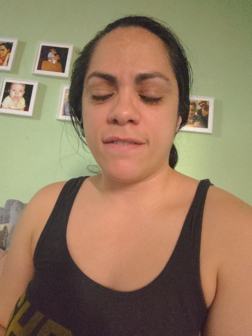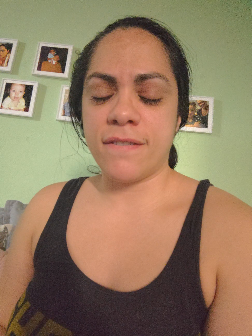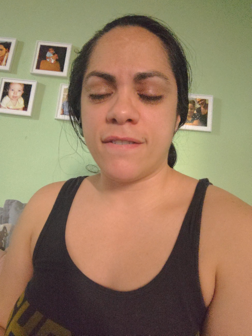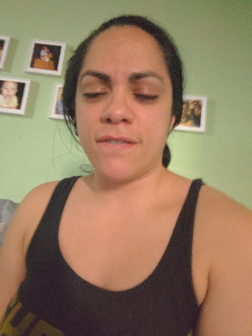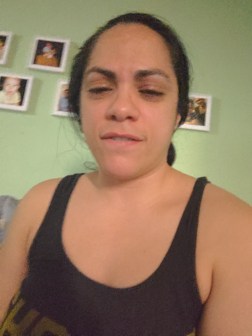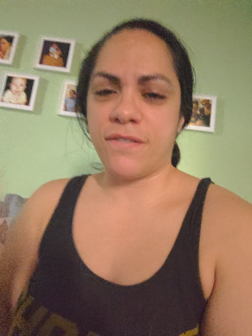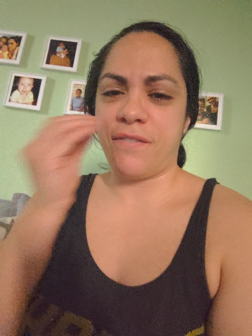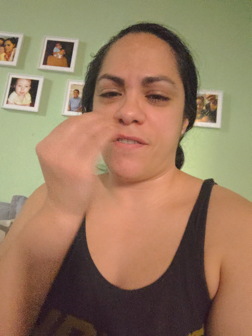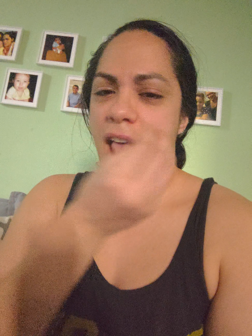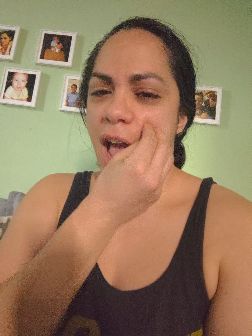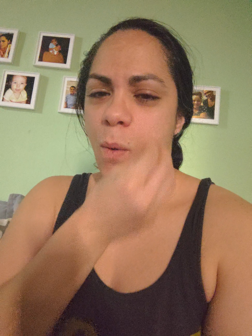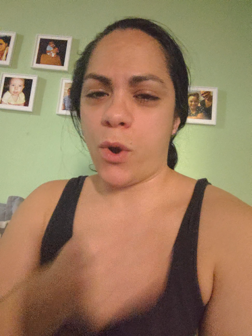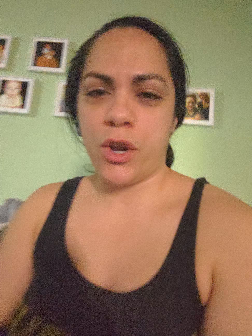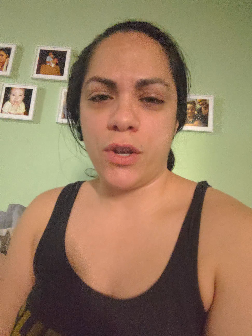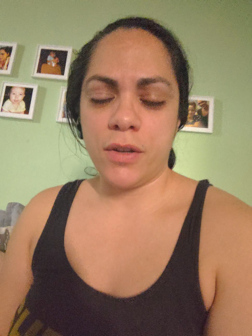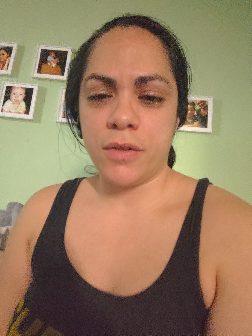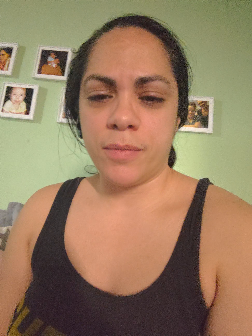flower